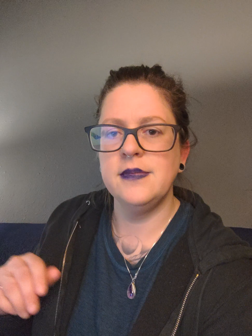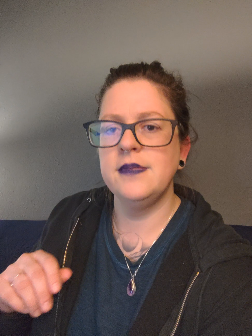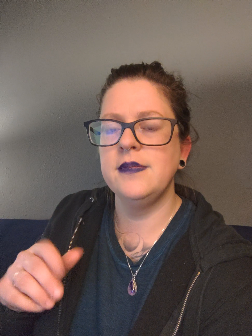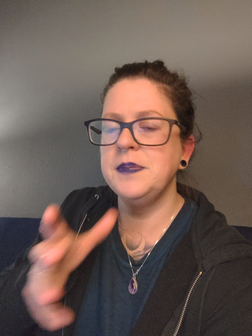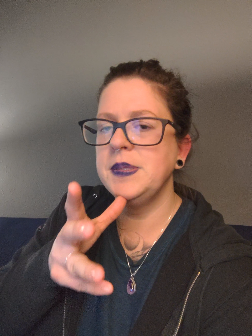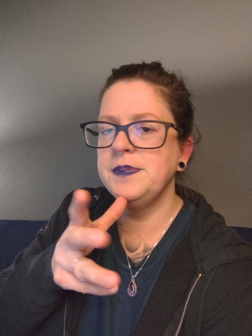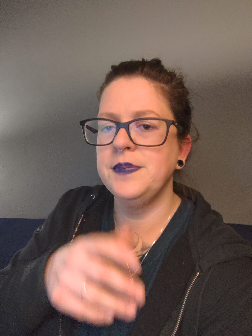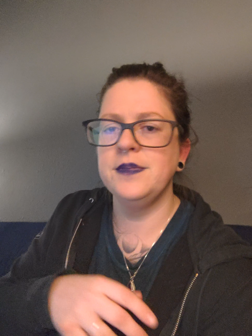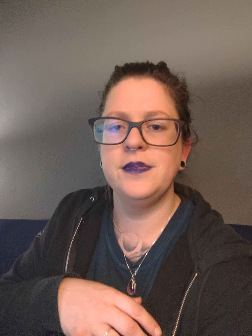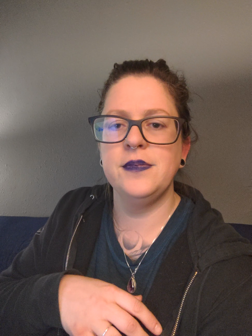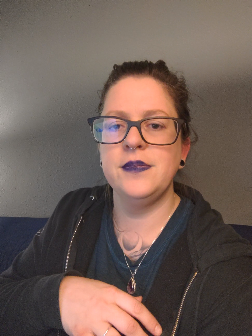mom